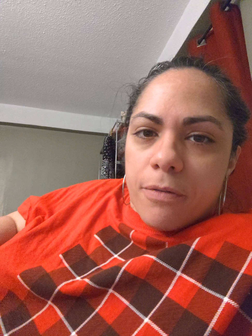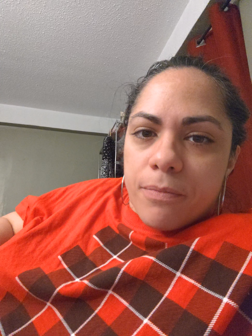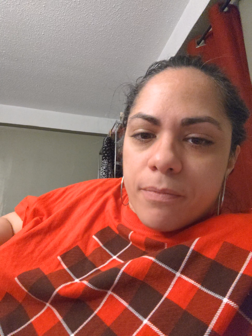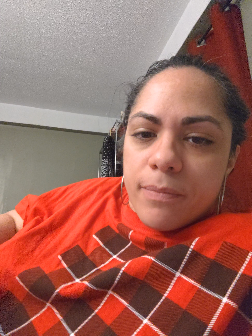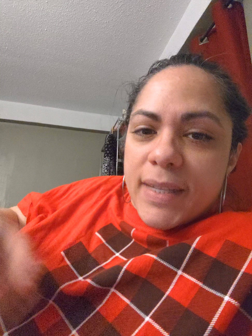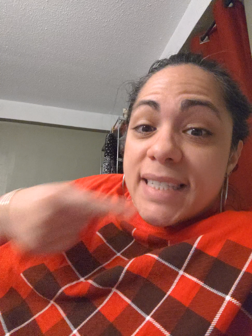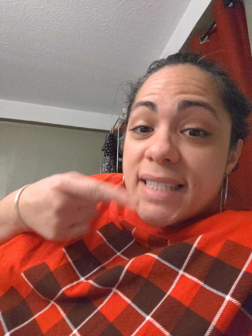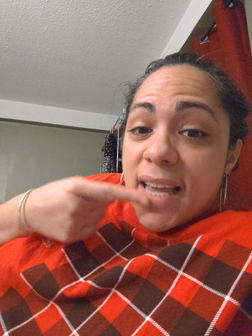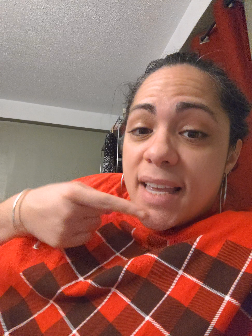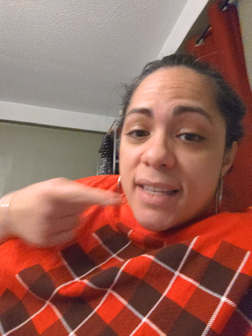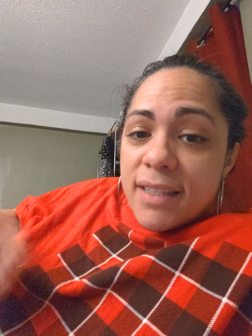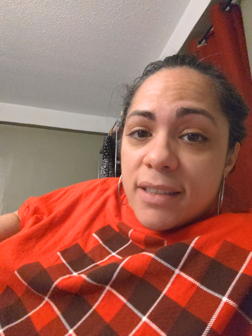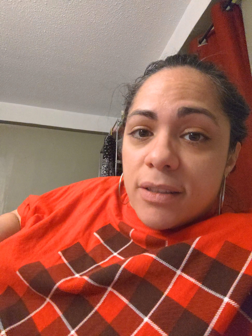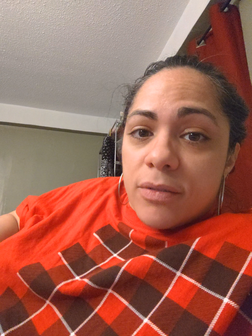say